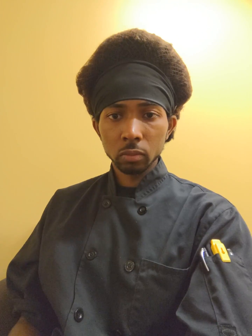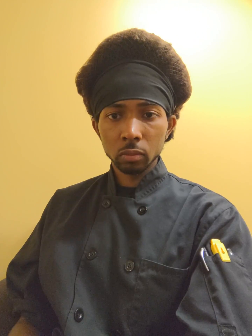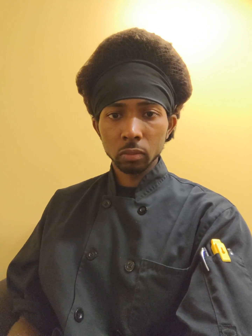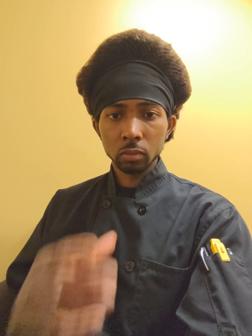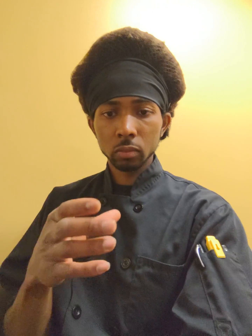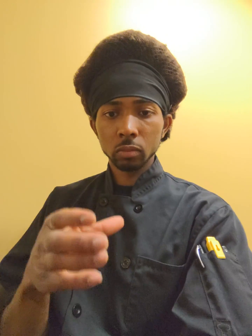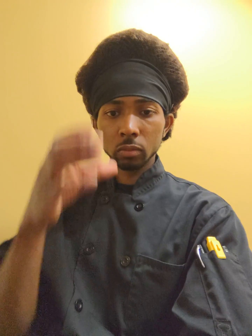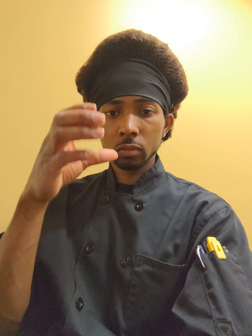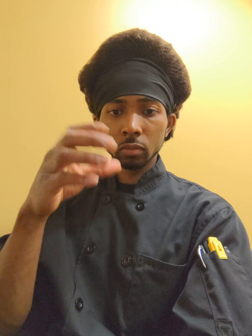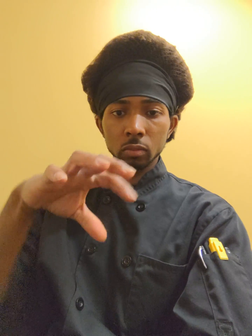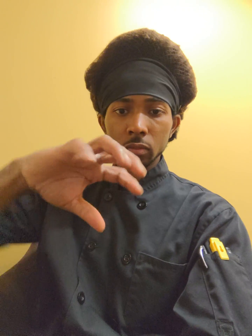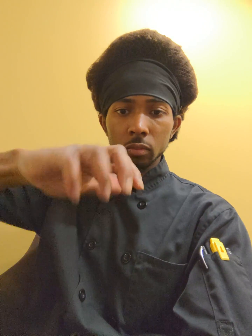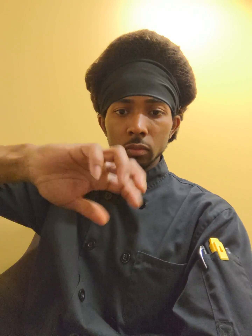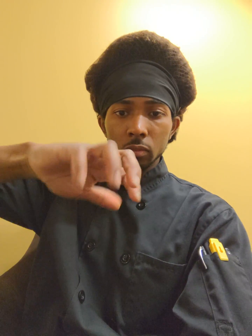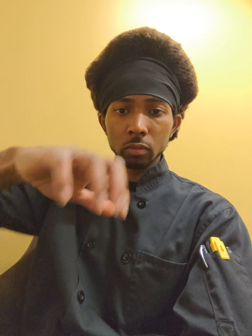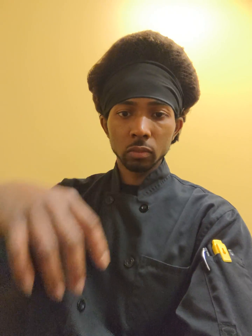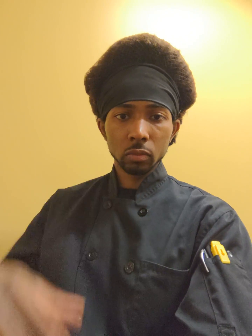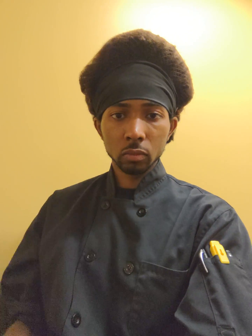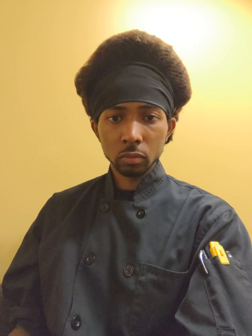jar